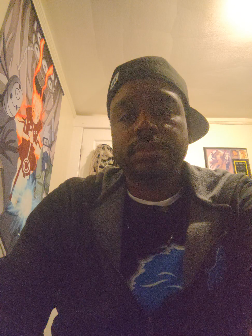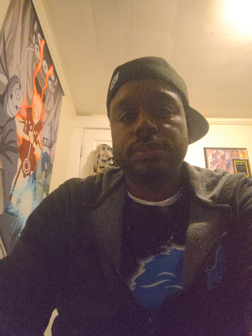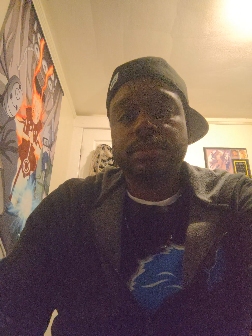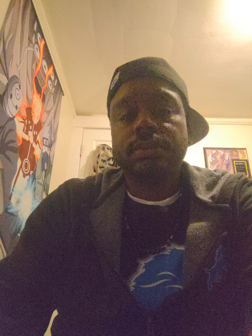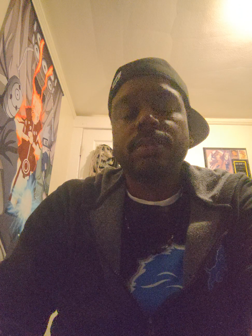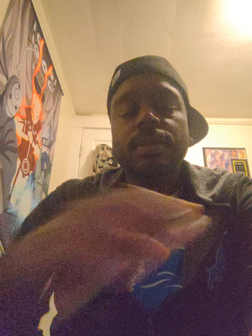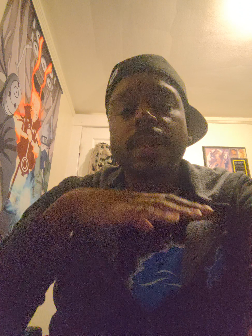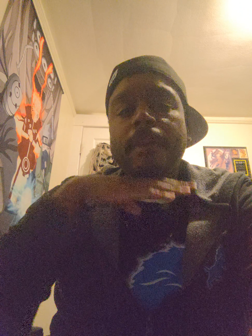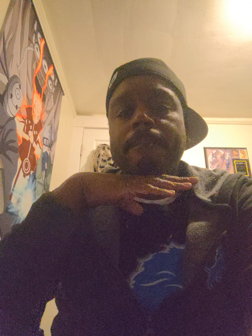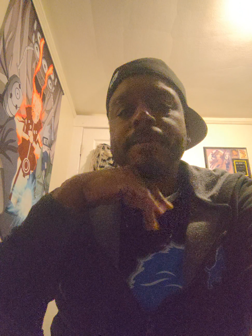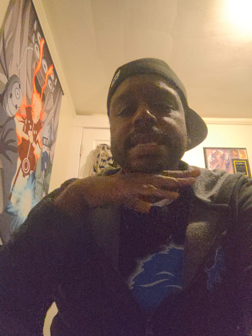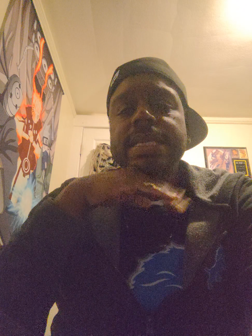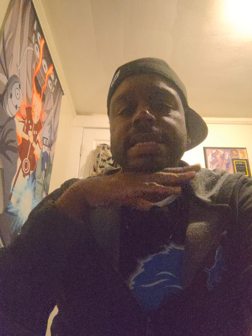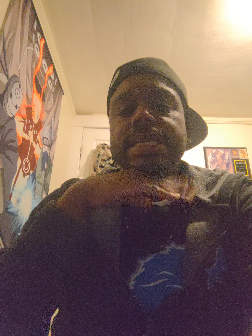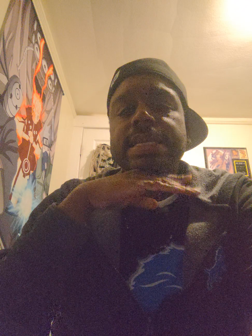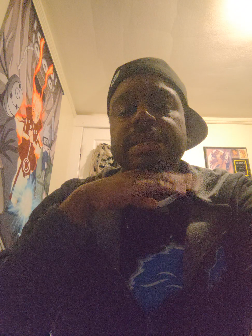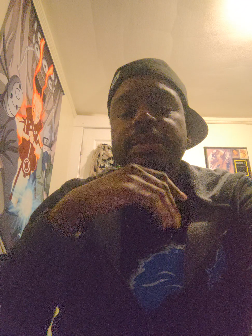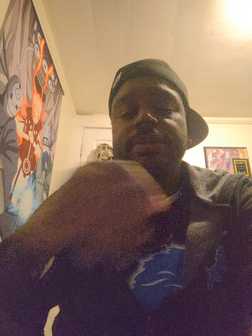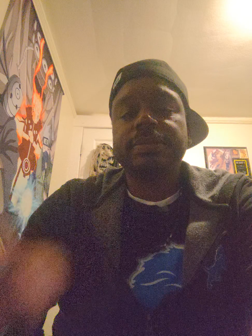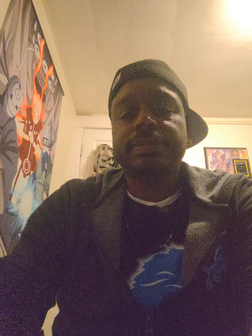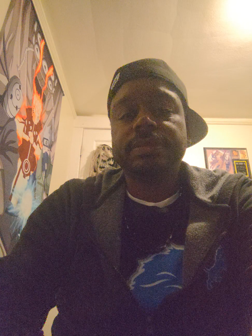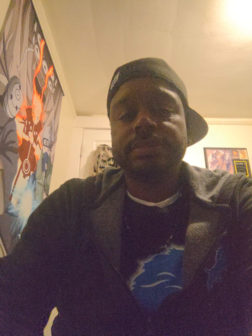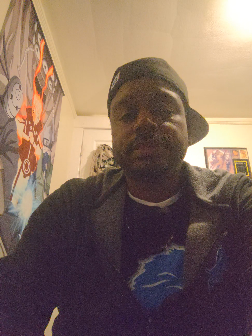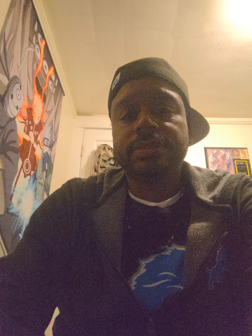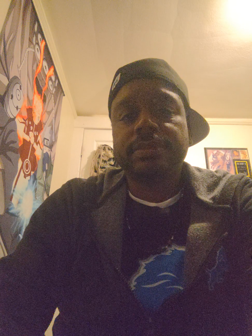pig